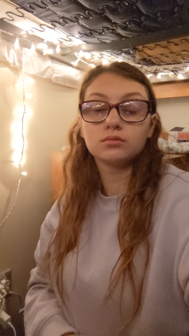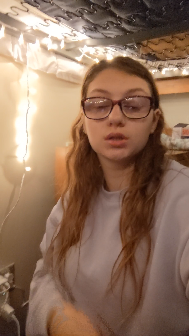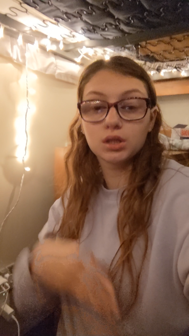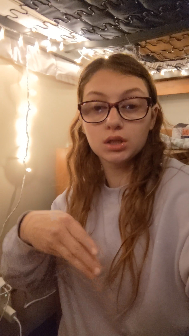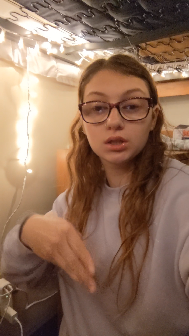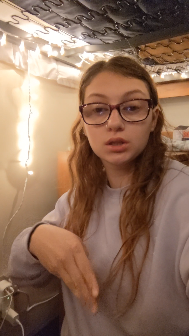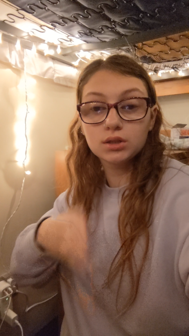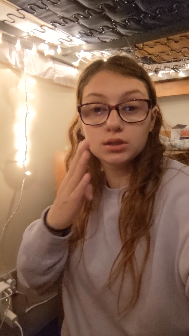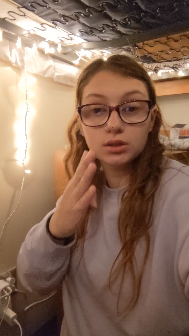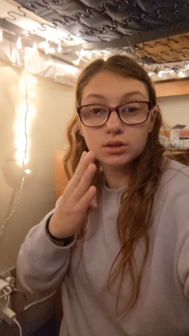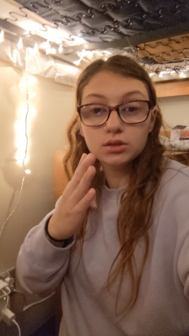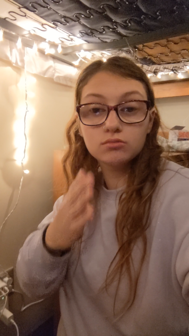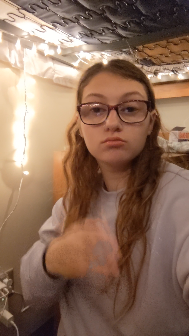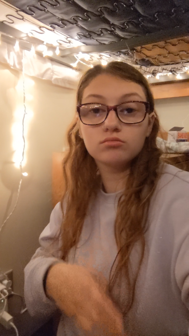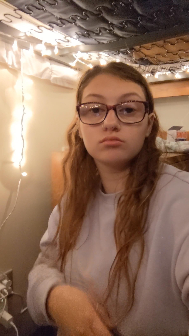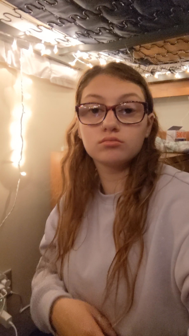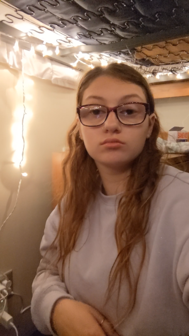kick